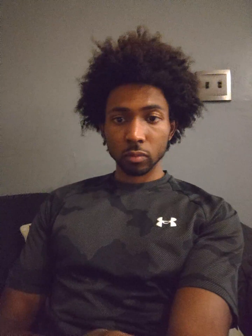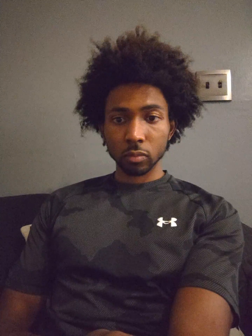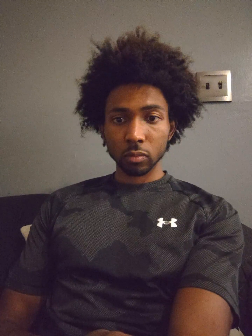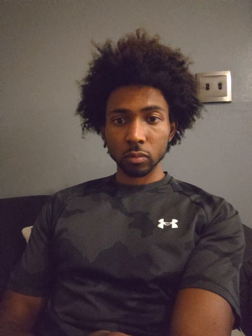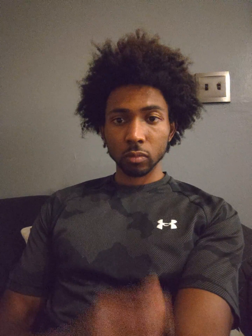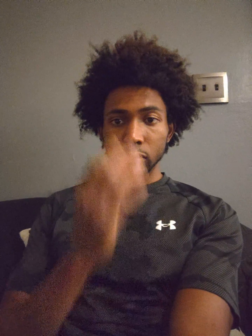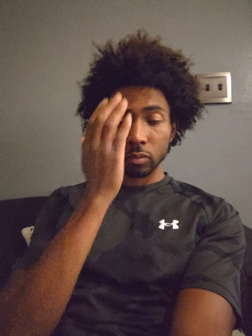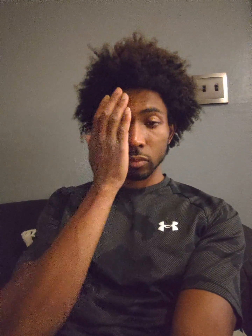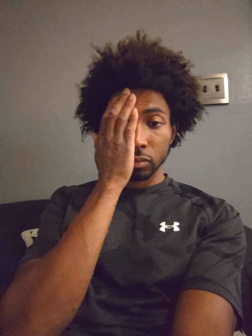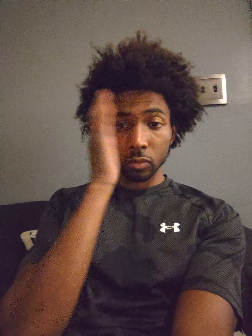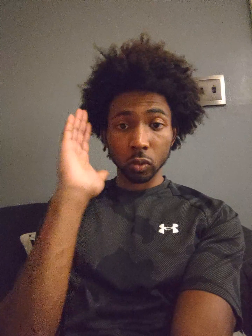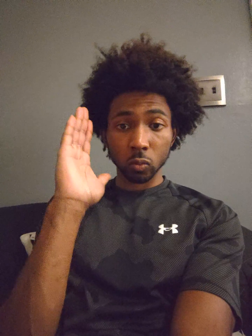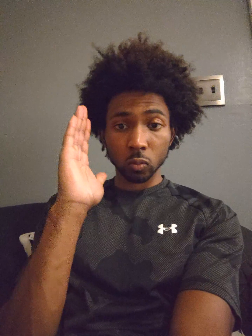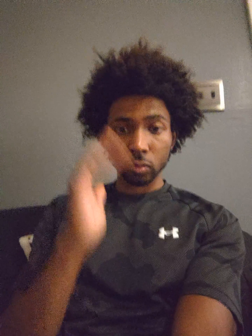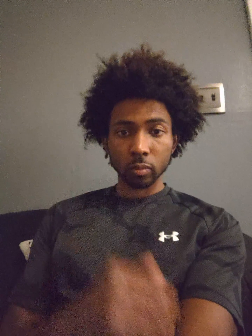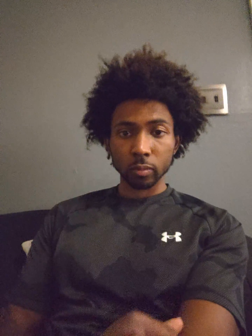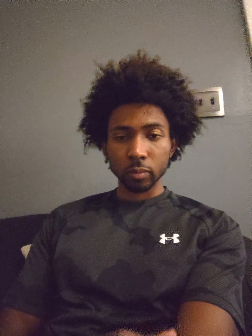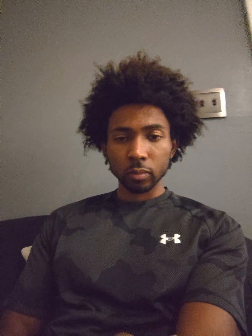peekaboo